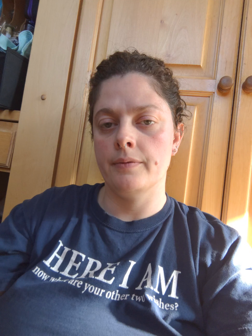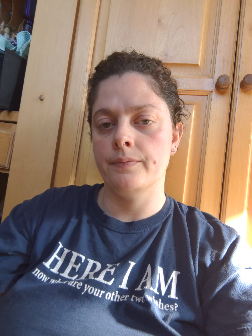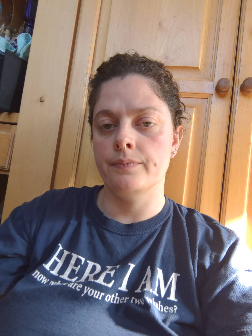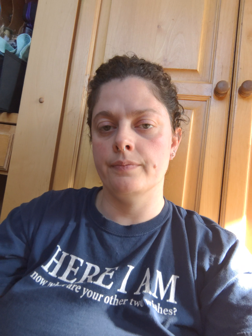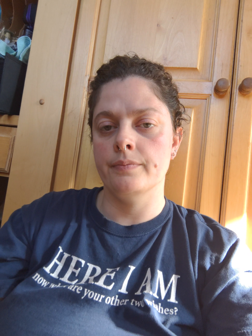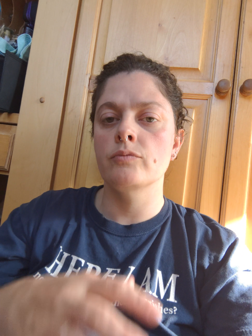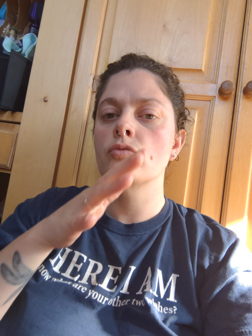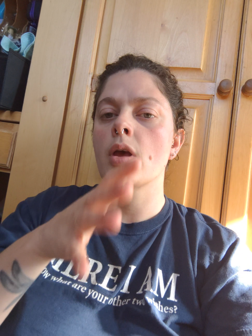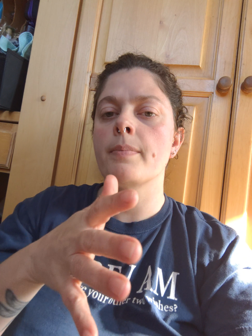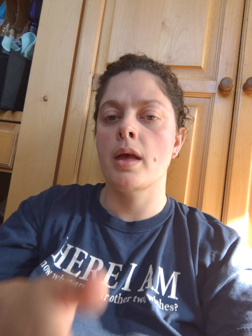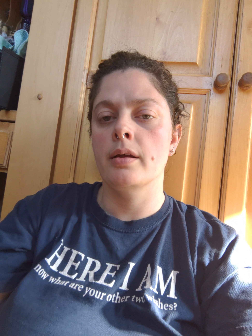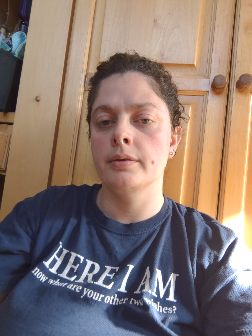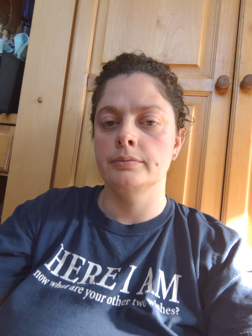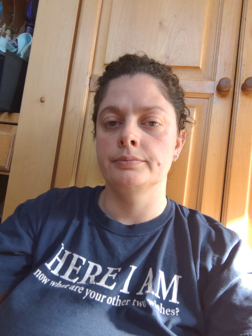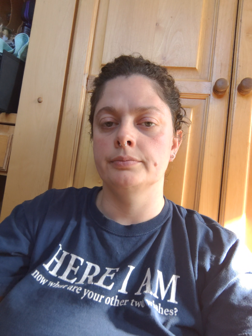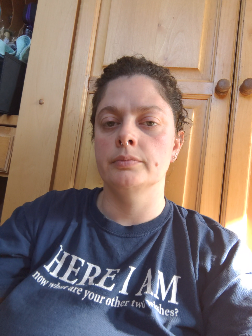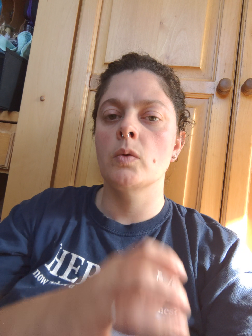grandma